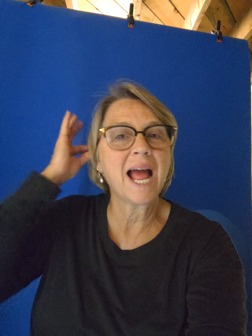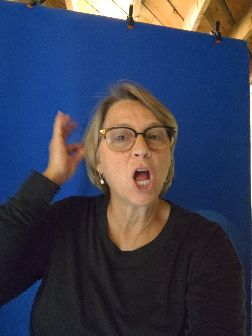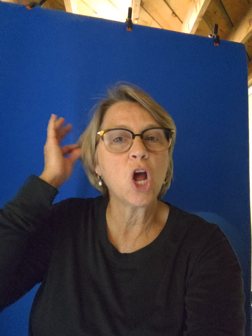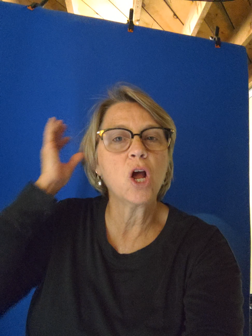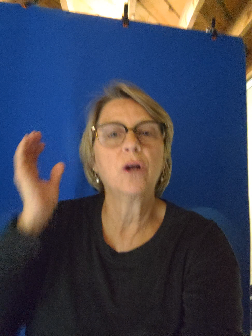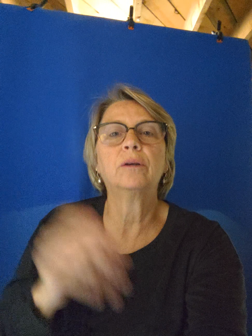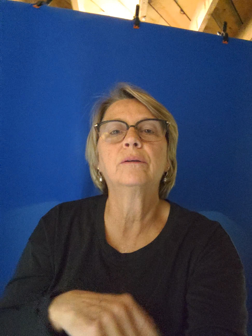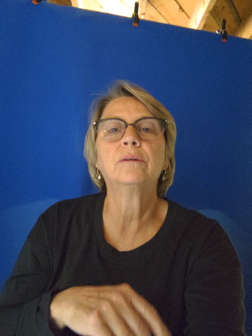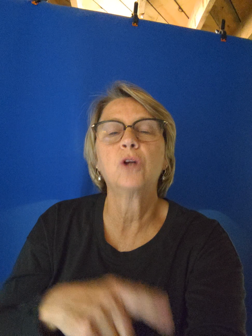hair